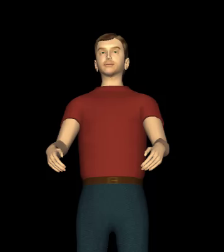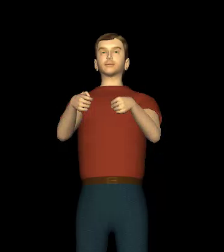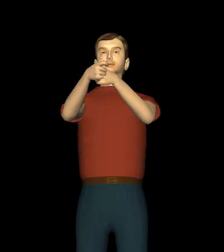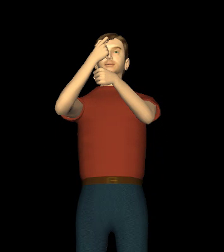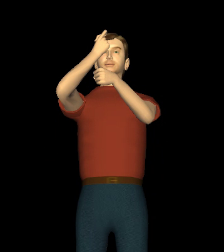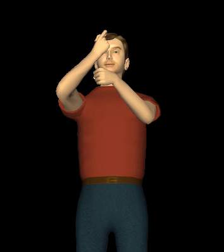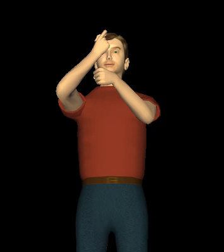مظلة